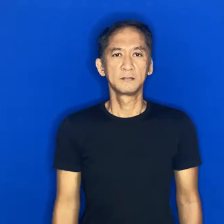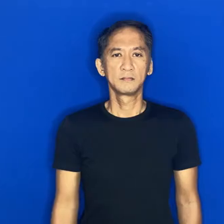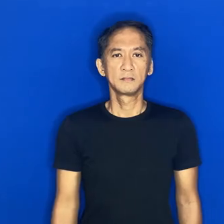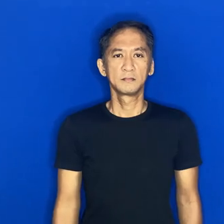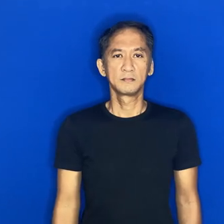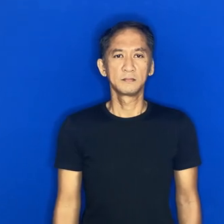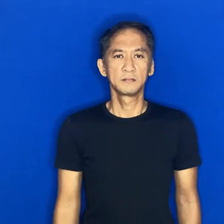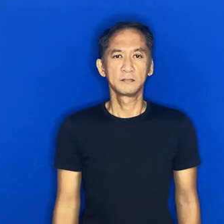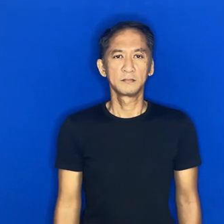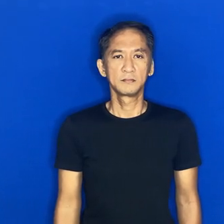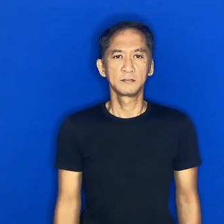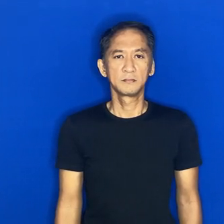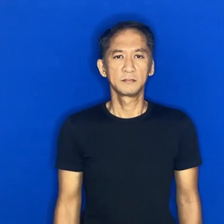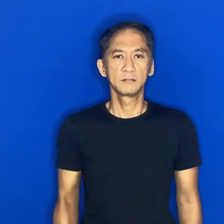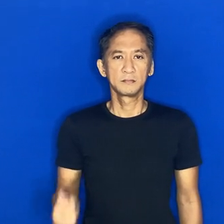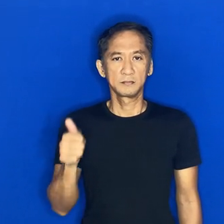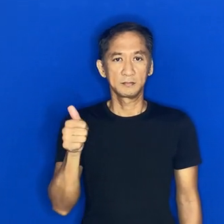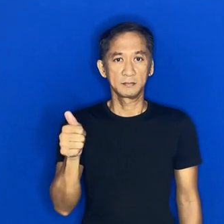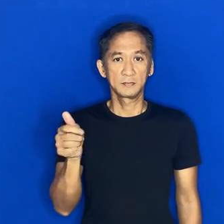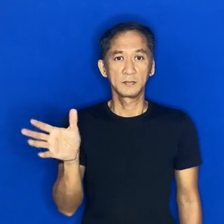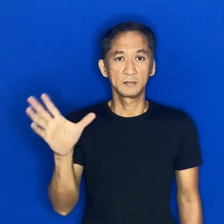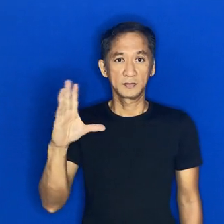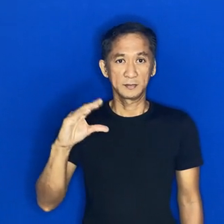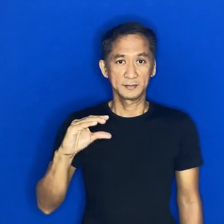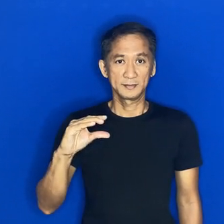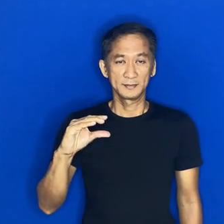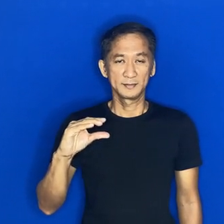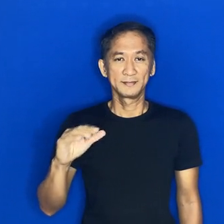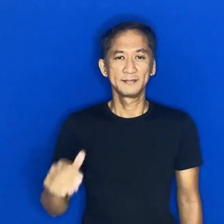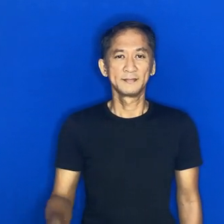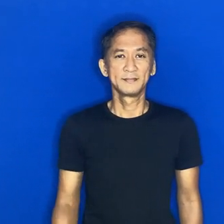good afternoon